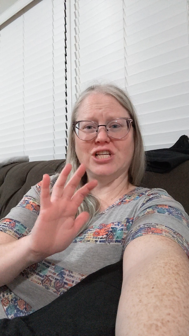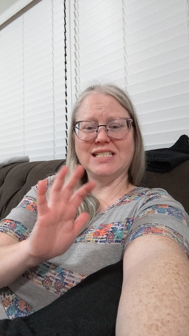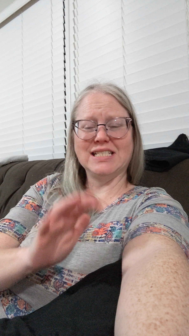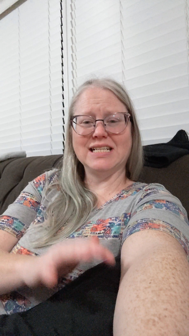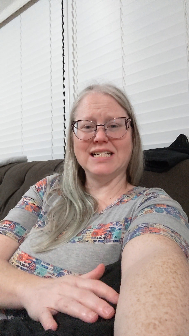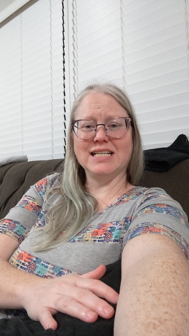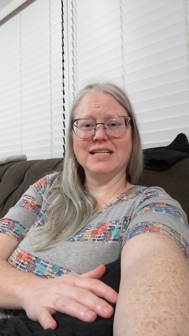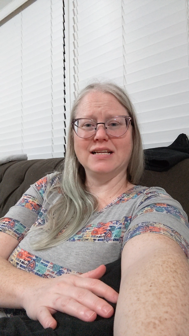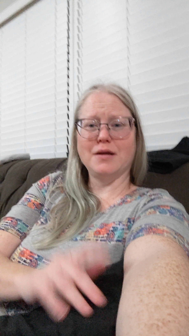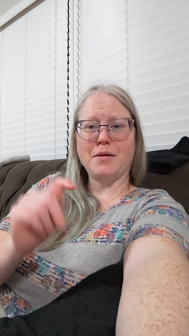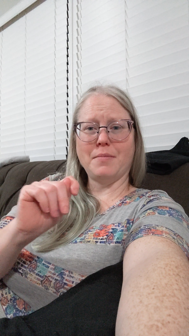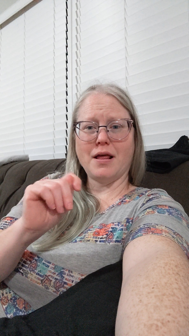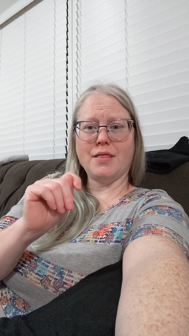bathroom